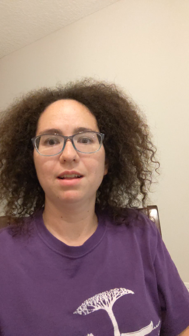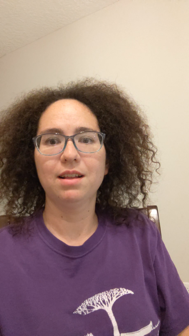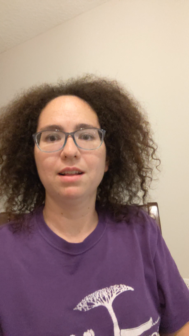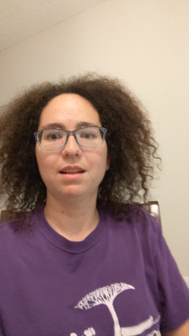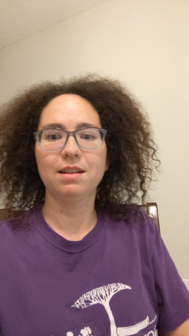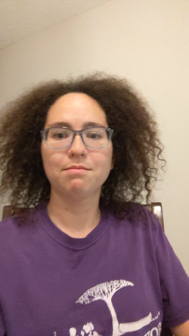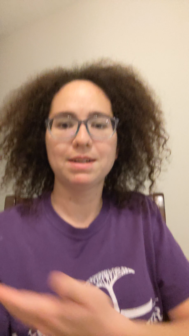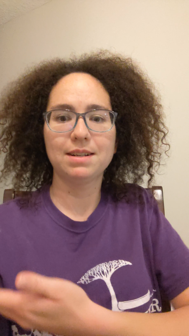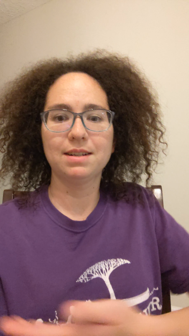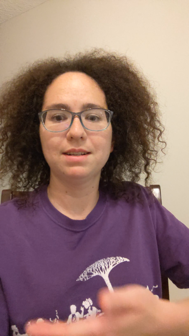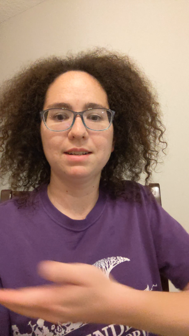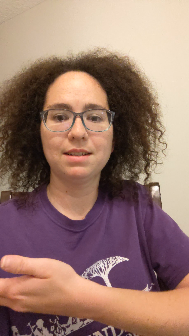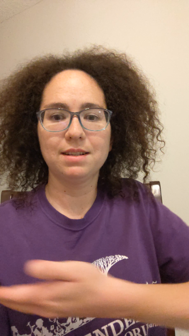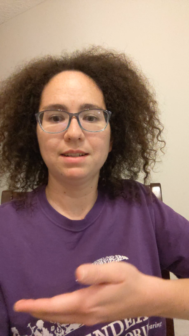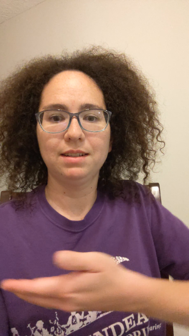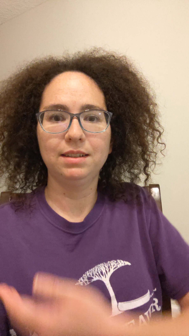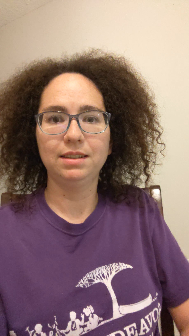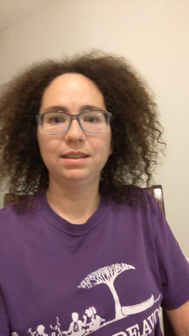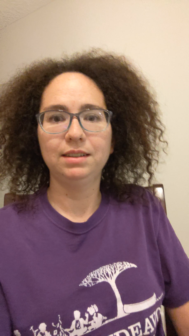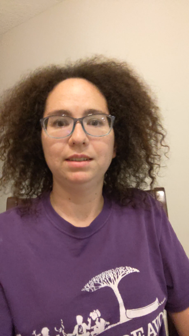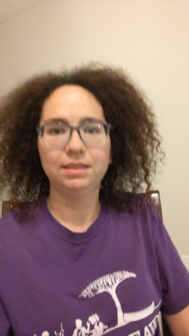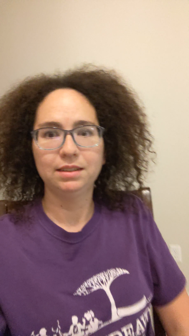baby